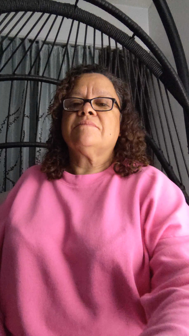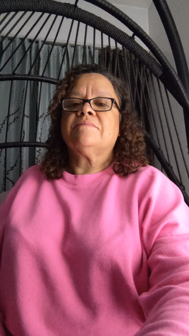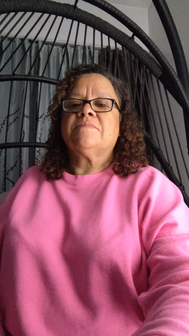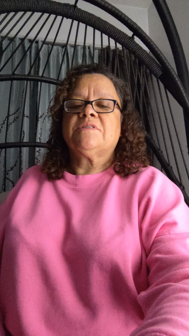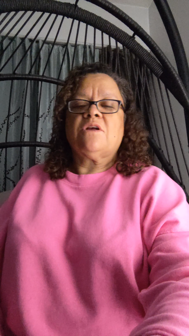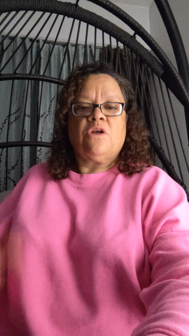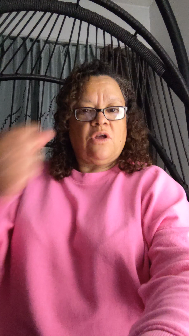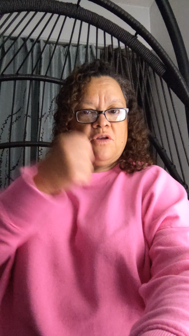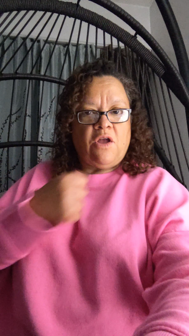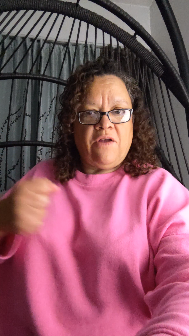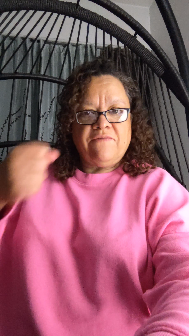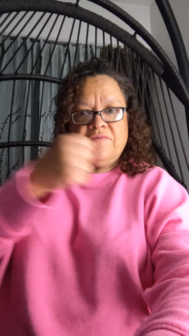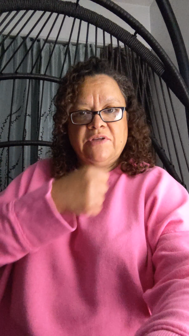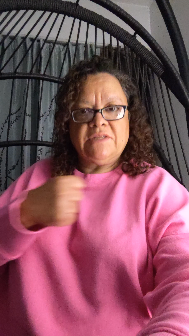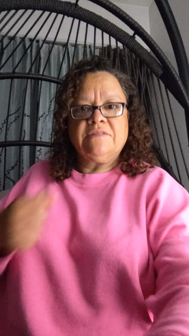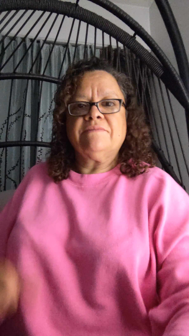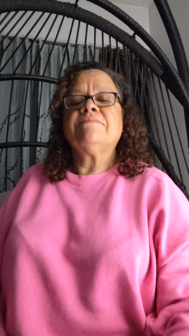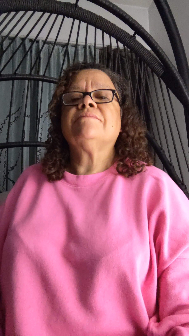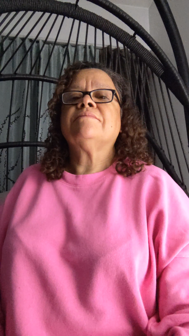coffee